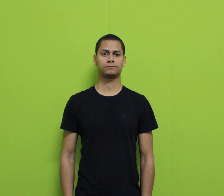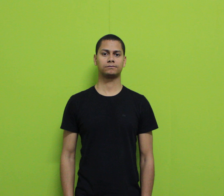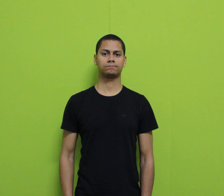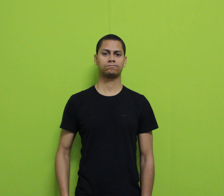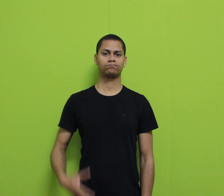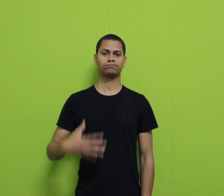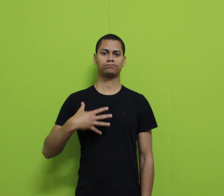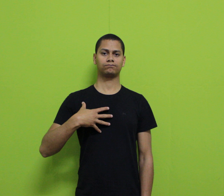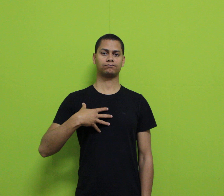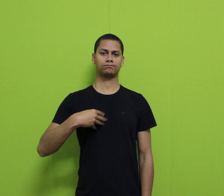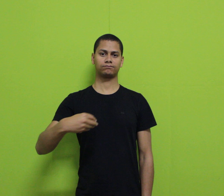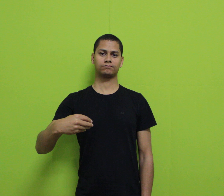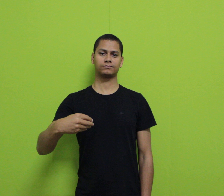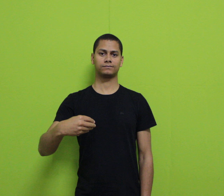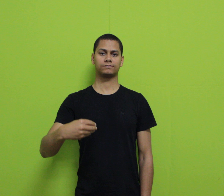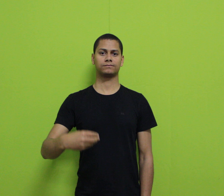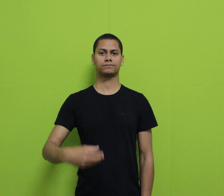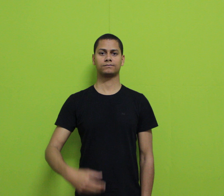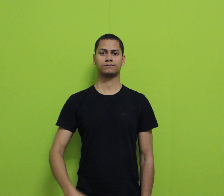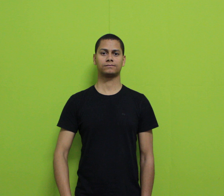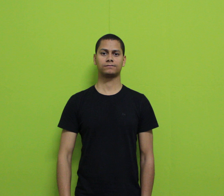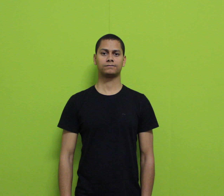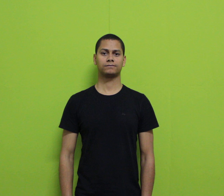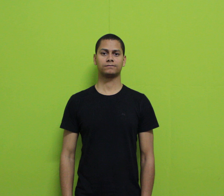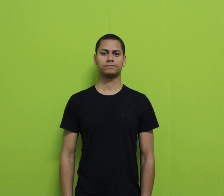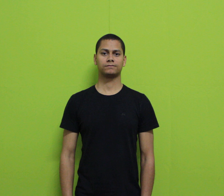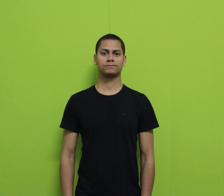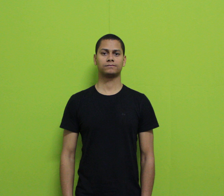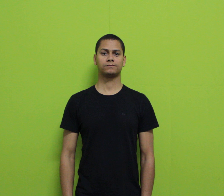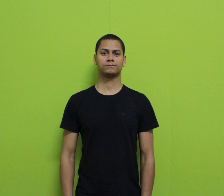filho